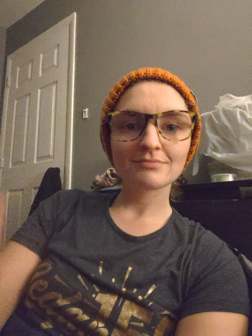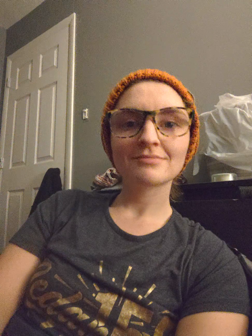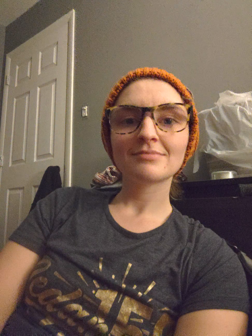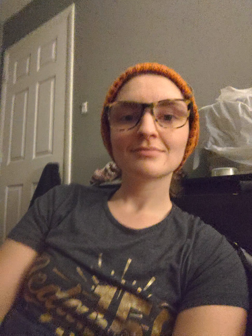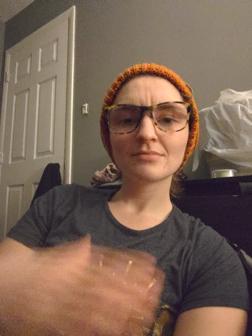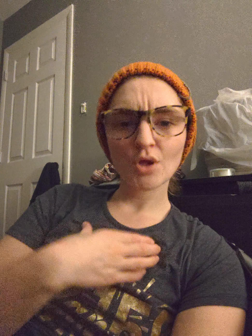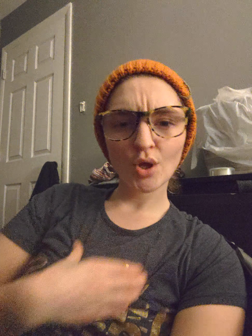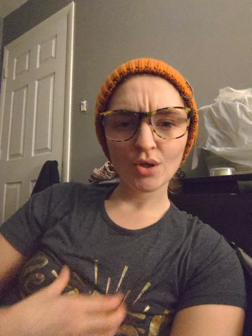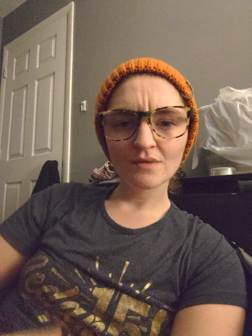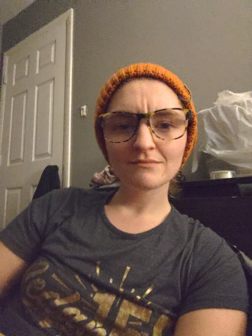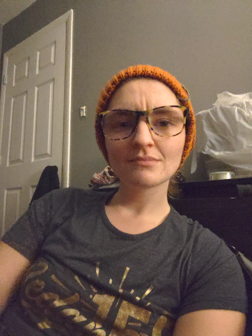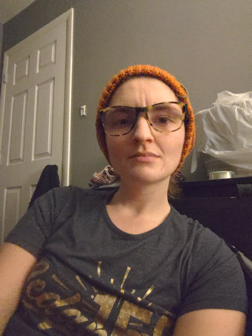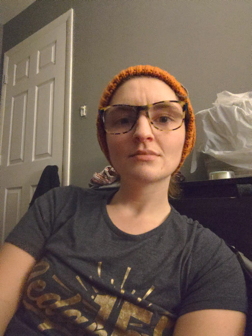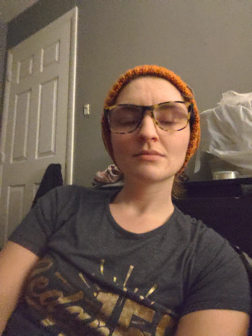hungry